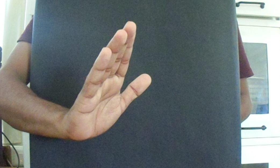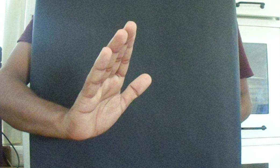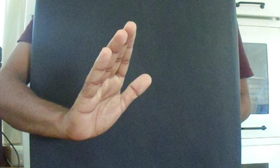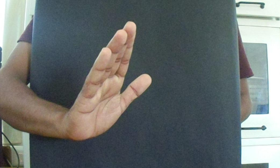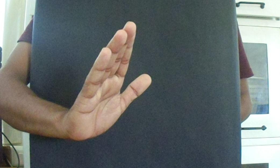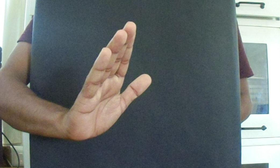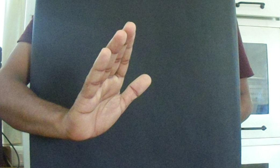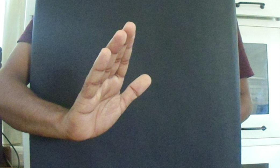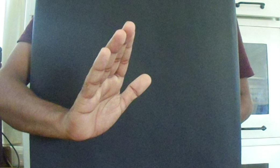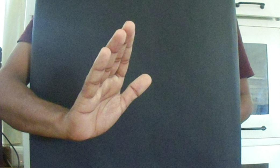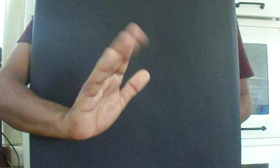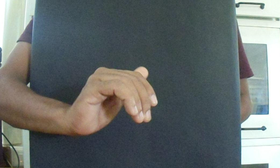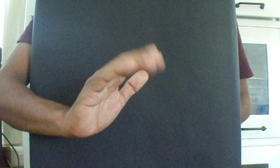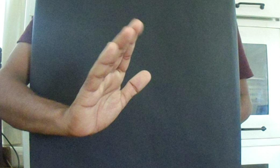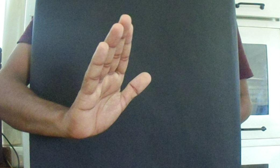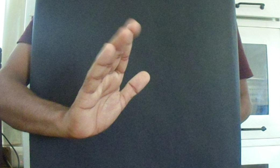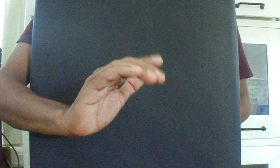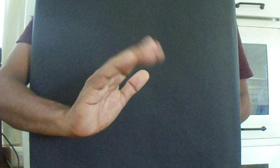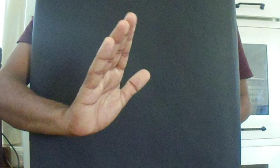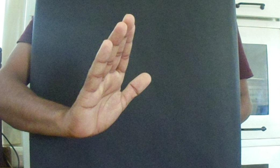call